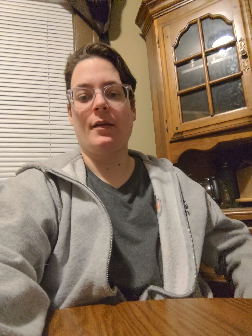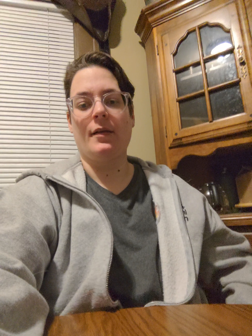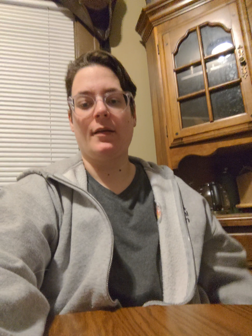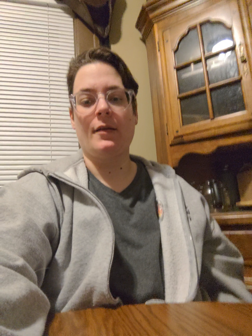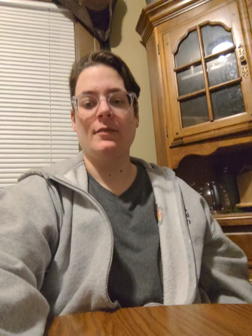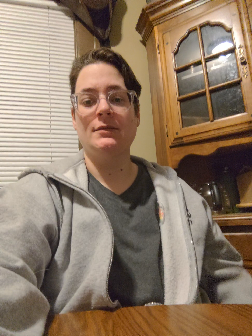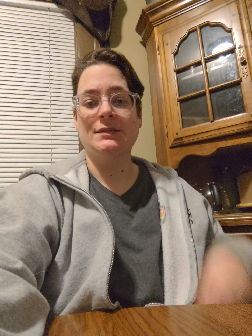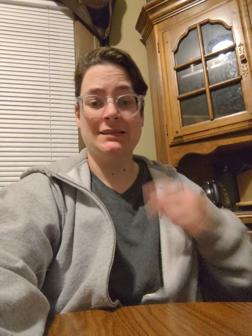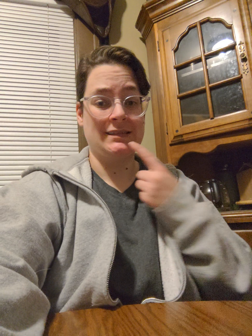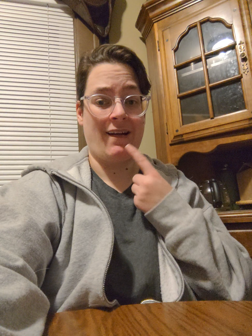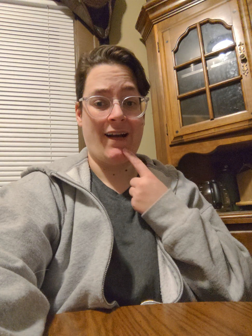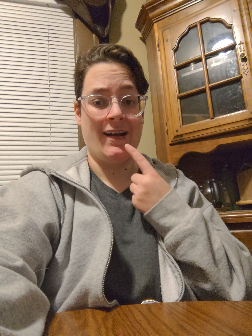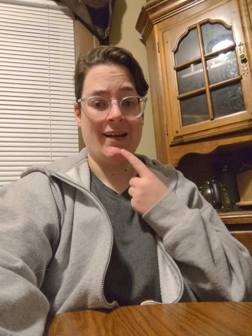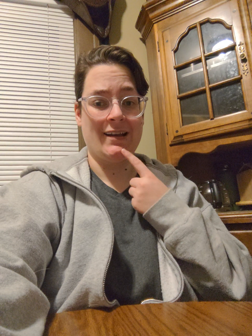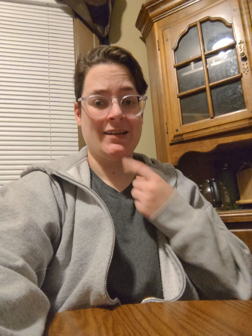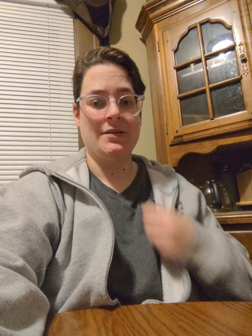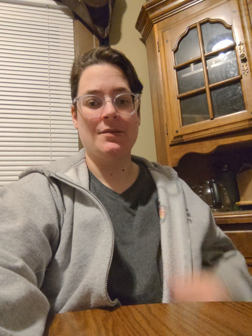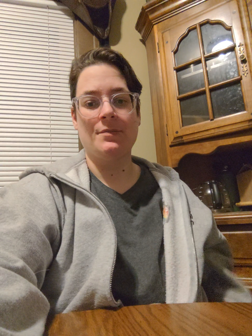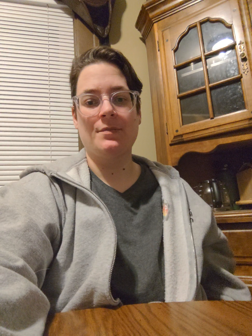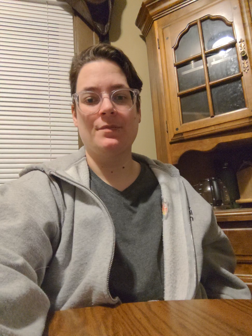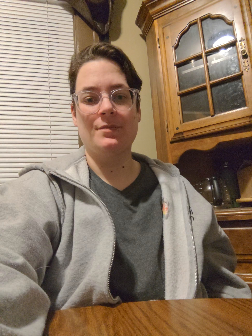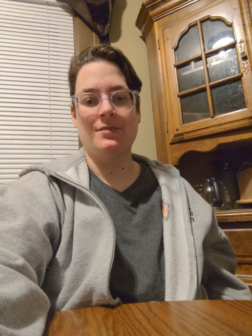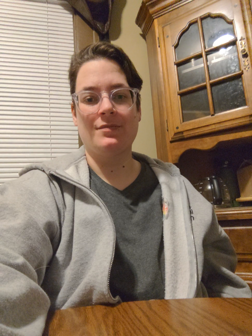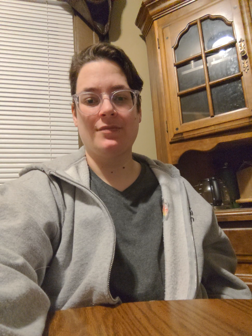say